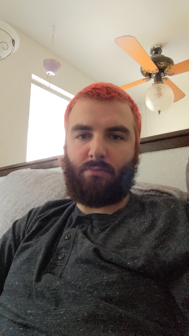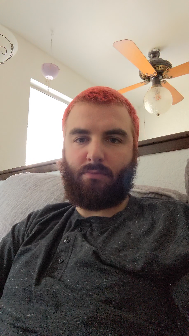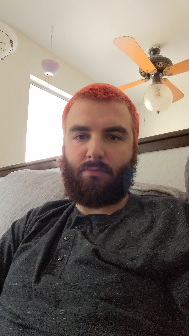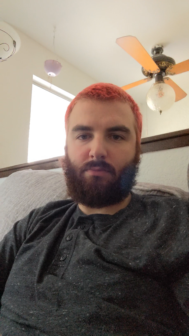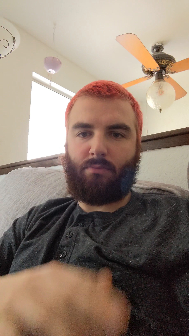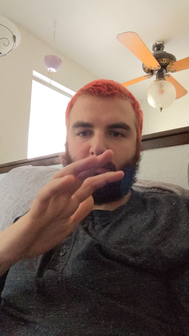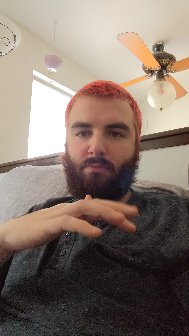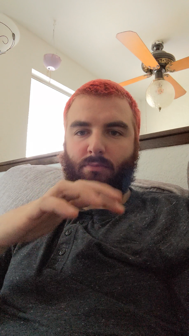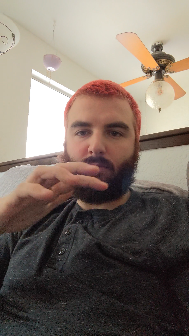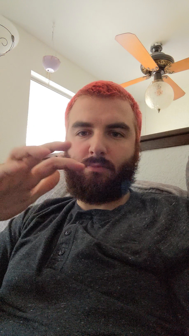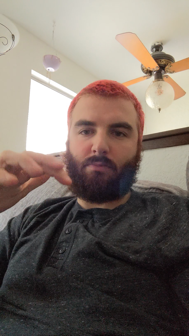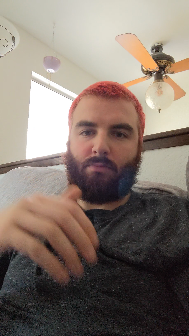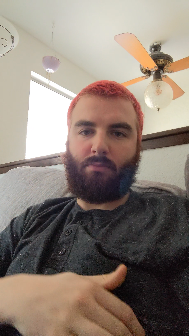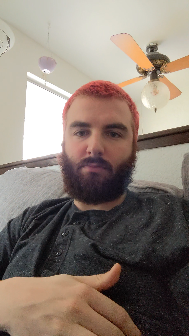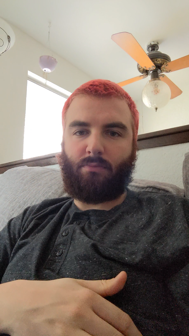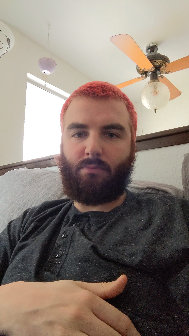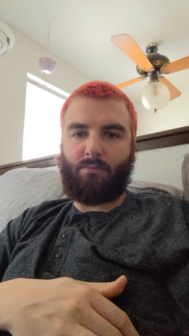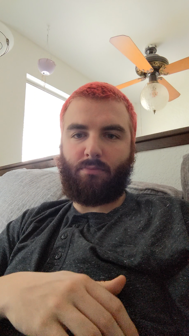grapes